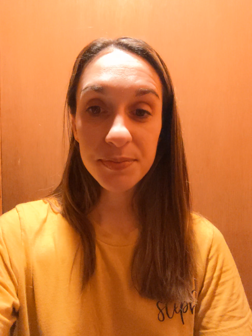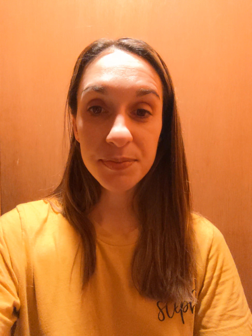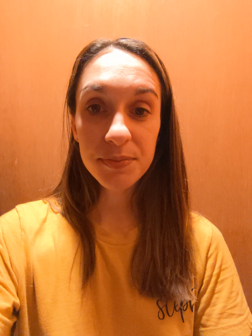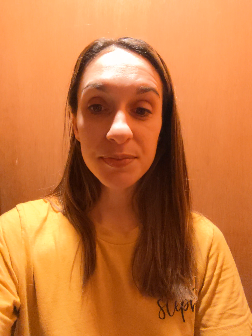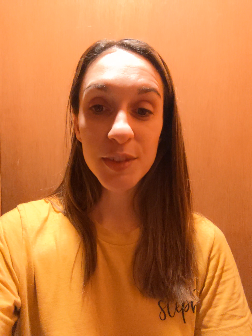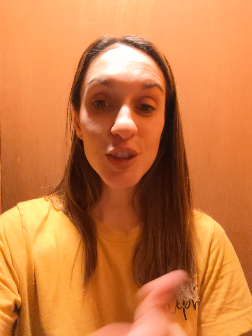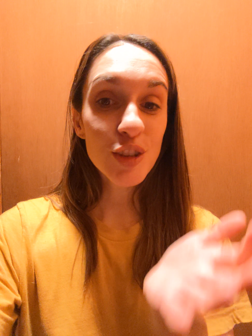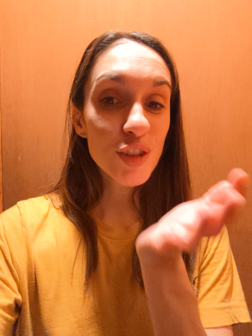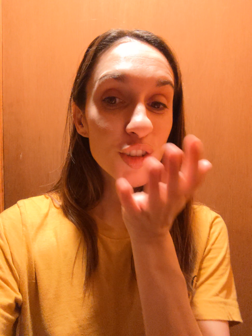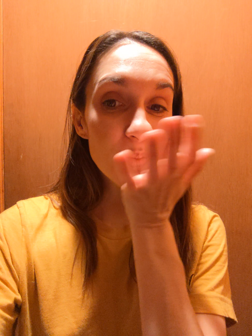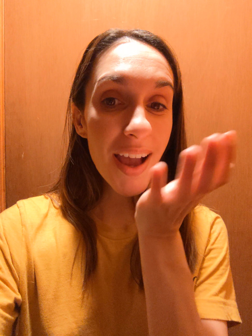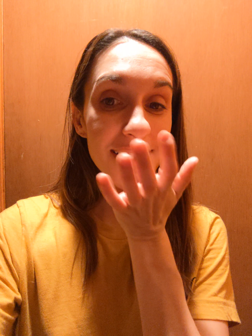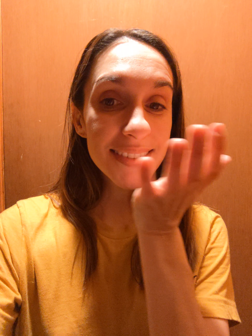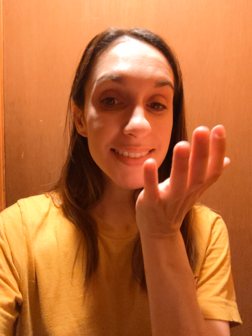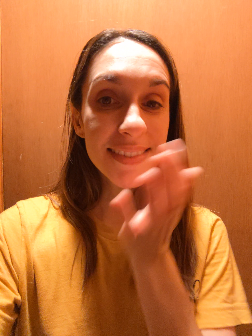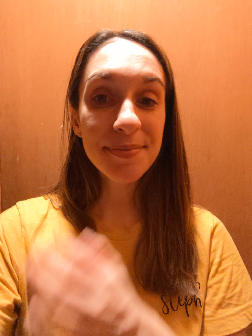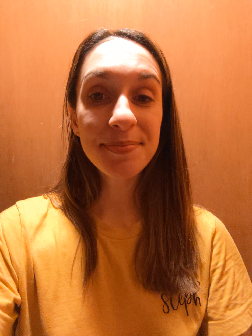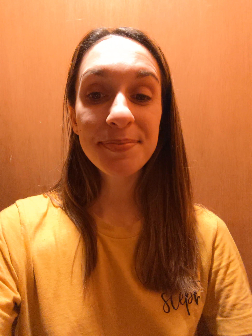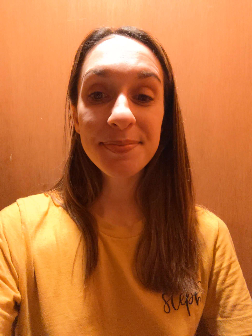grass